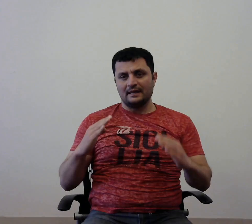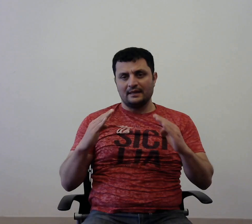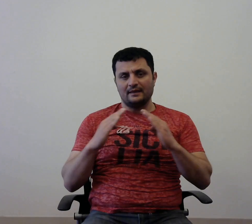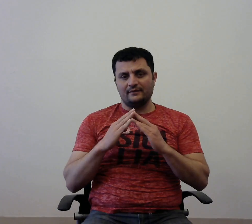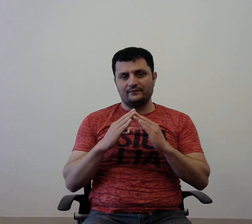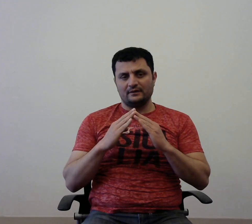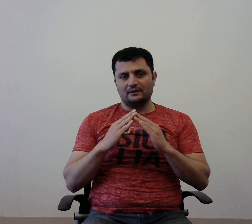ev